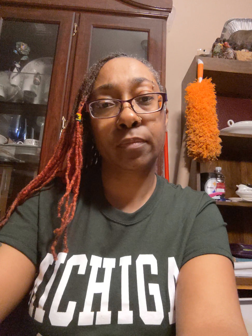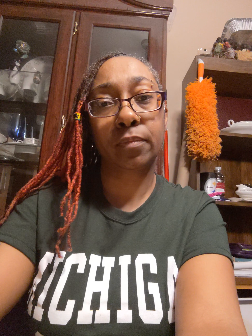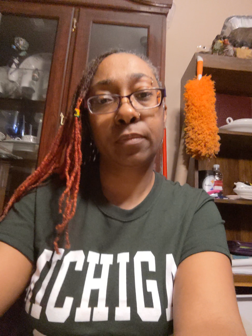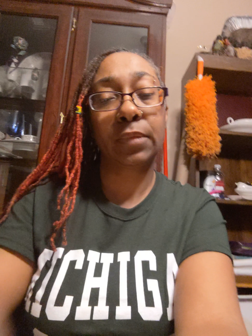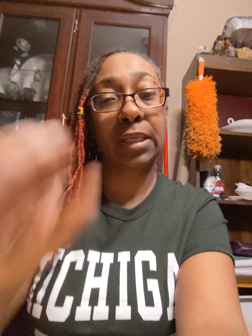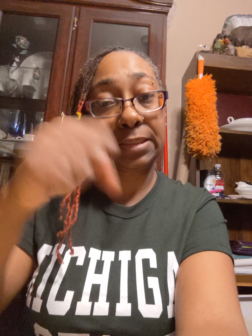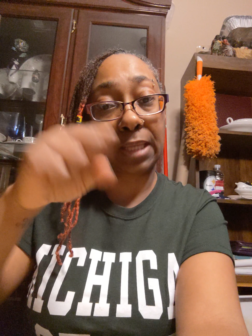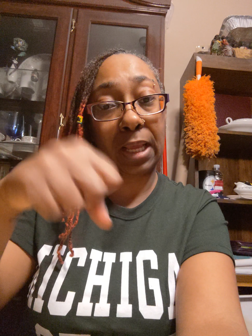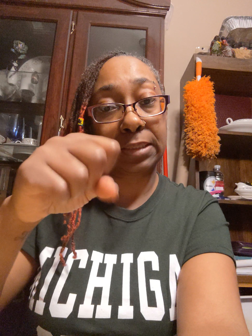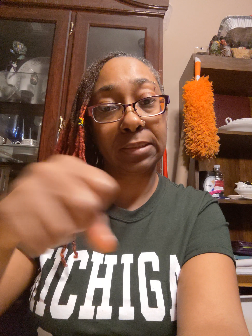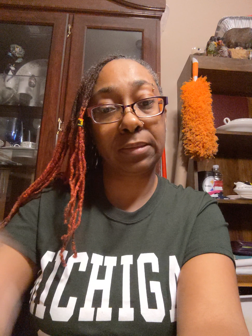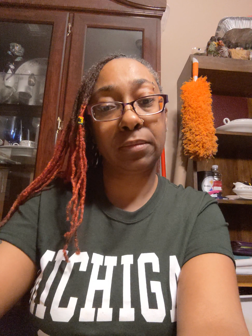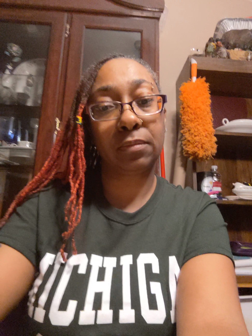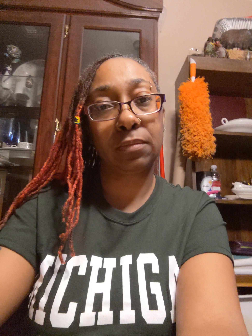yes